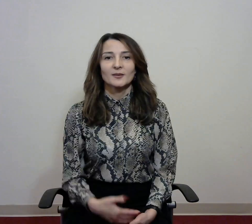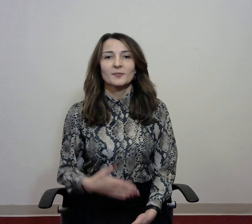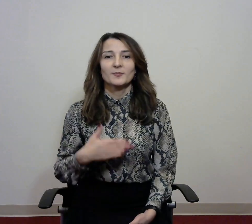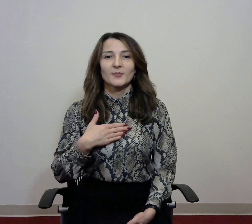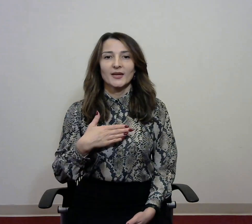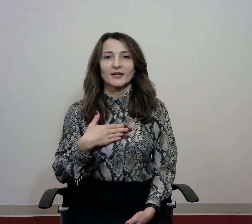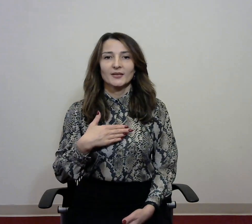mən